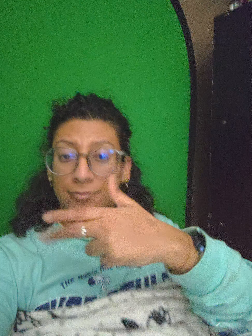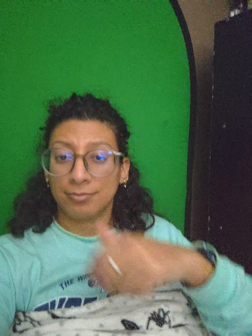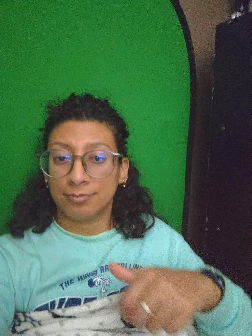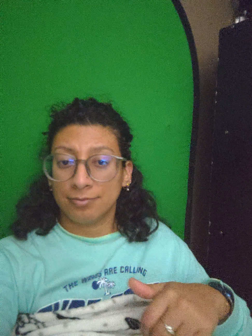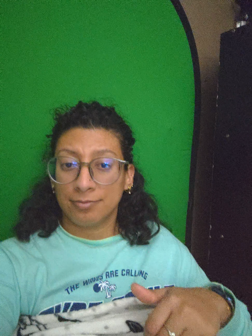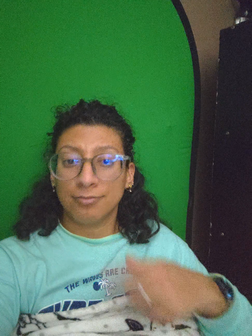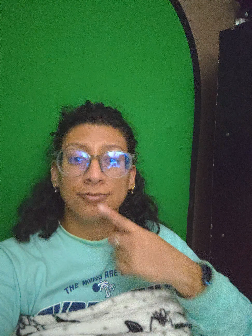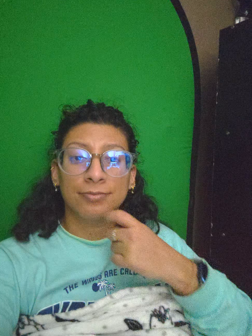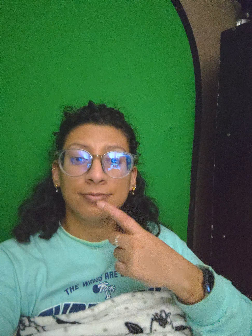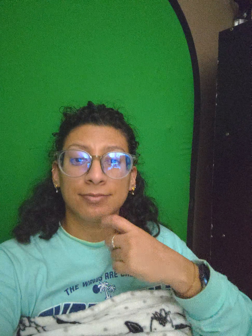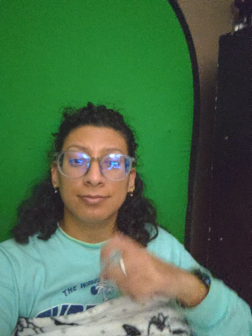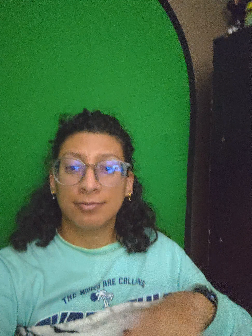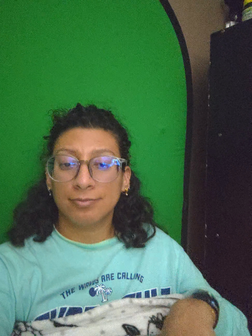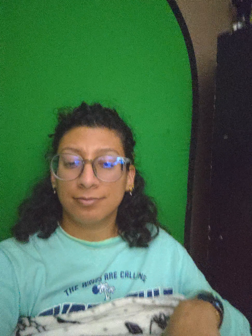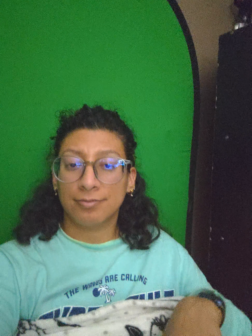red